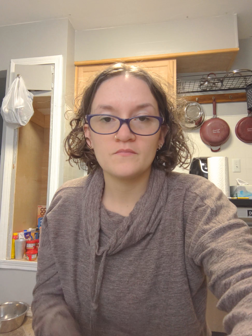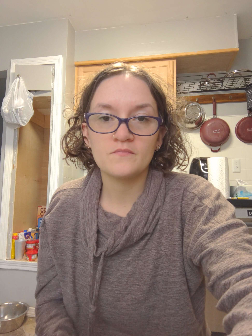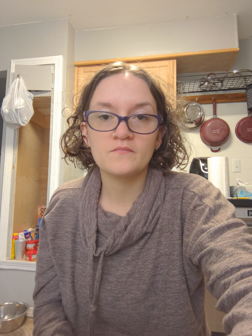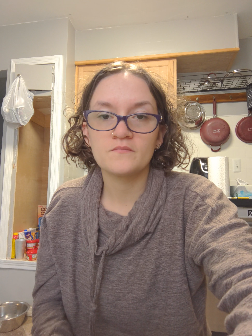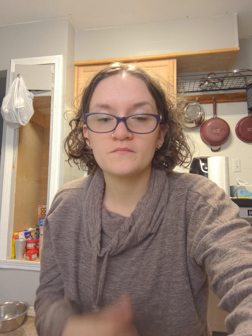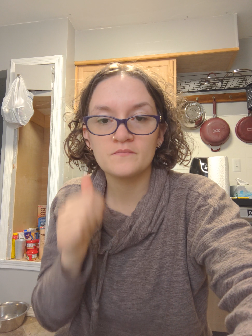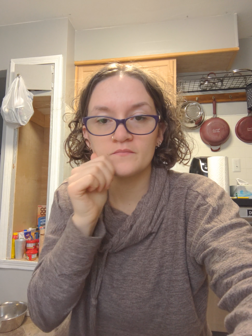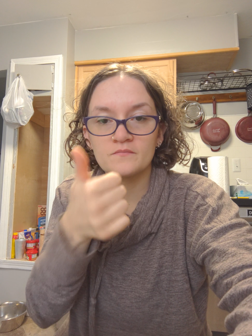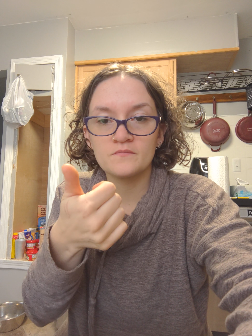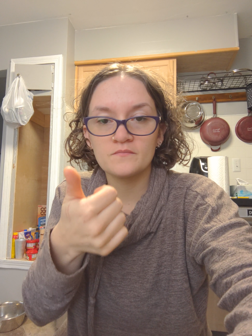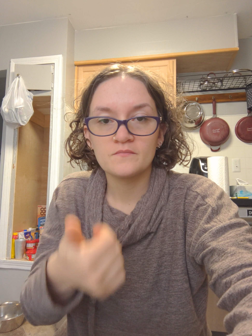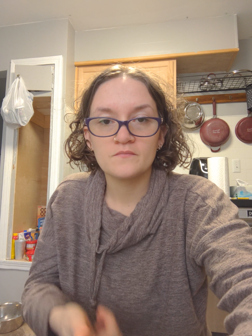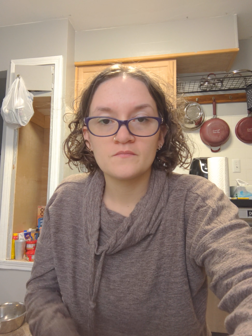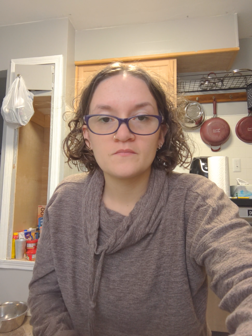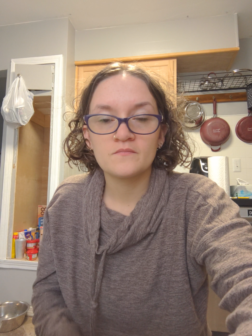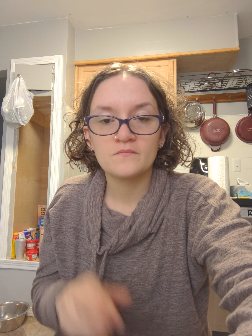tomorrow